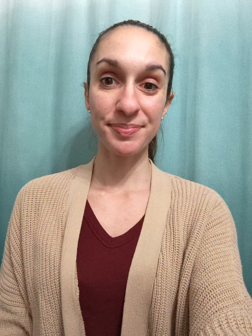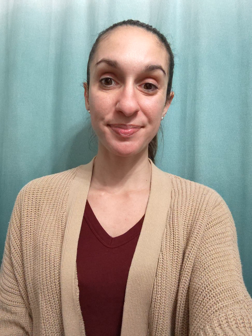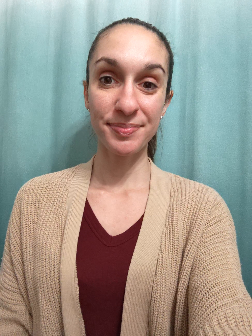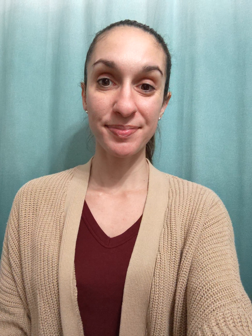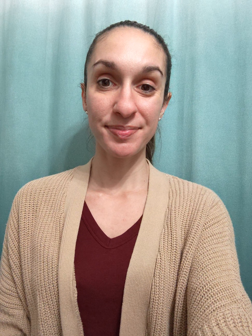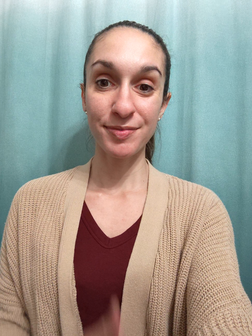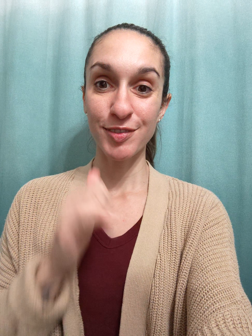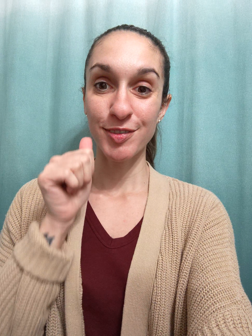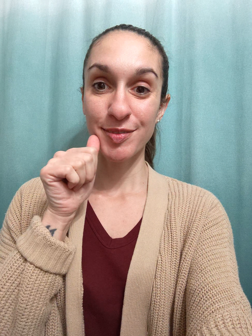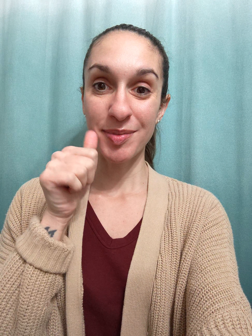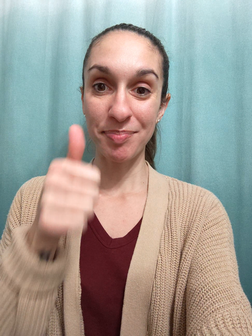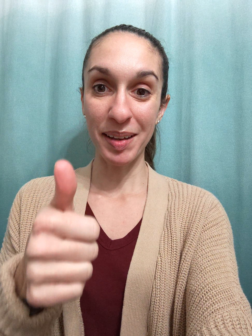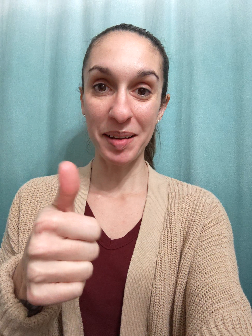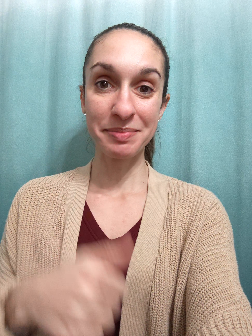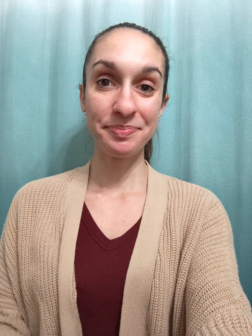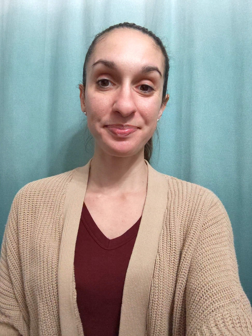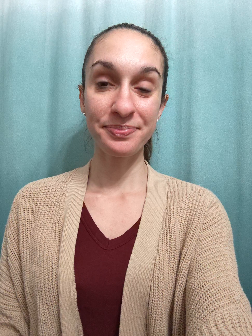tomorrow